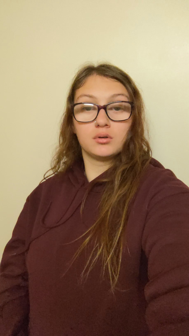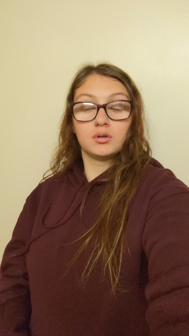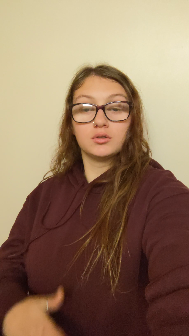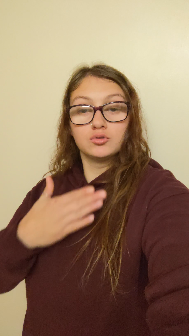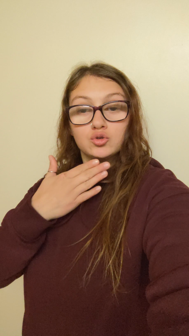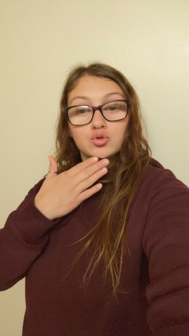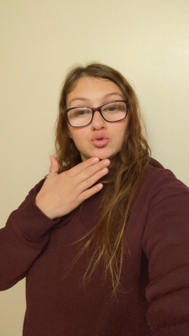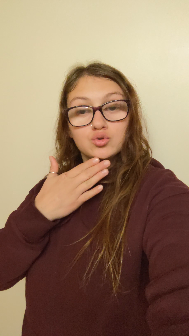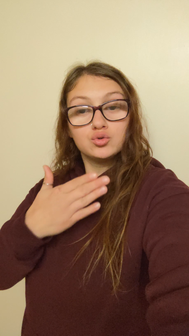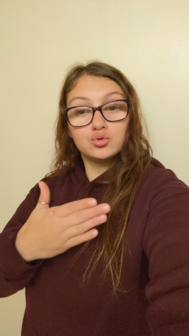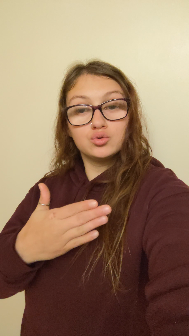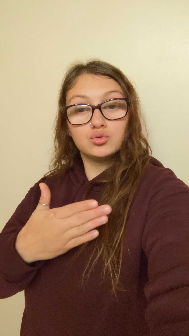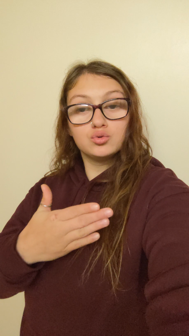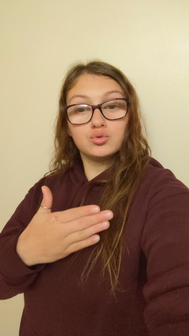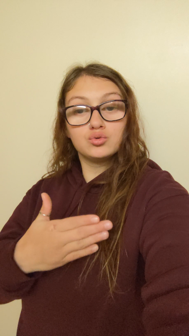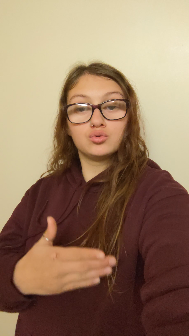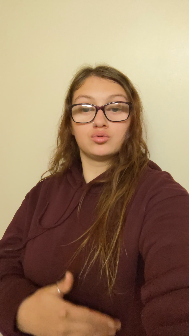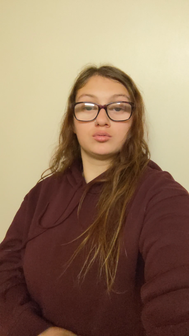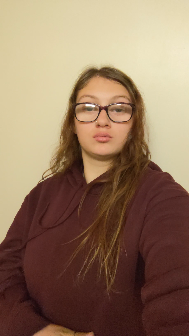good